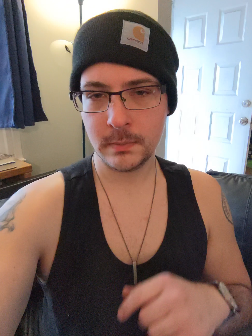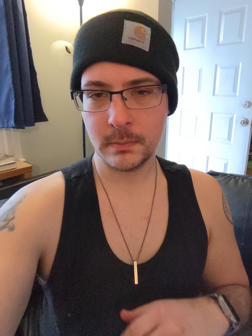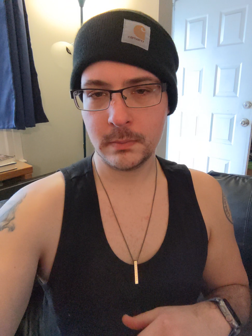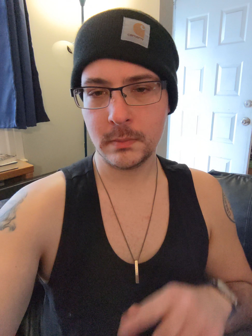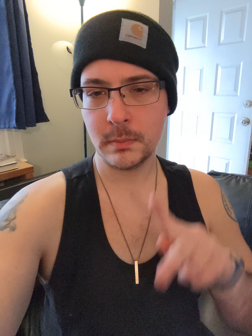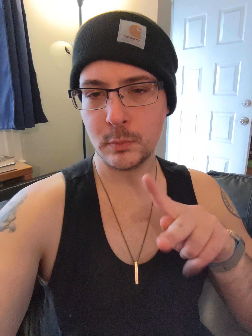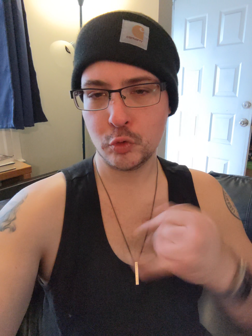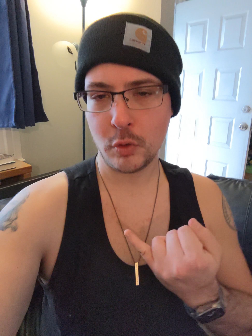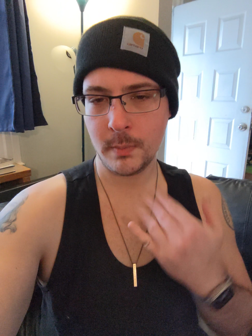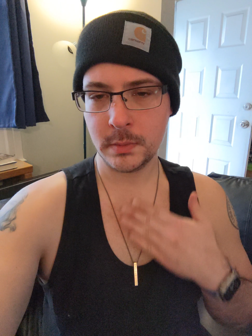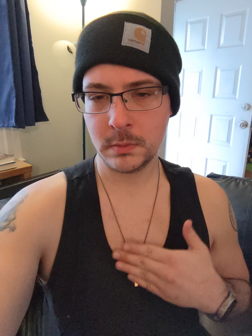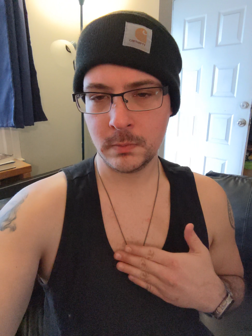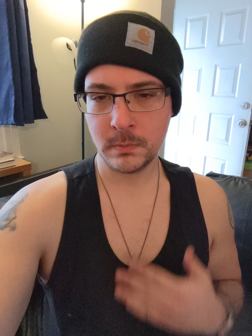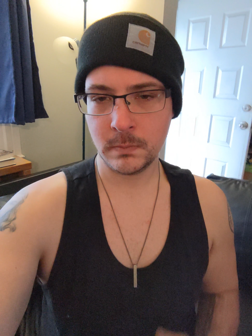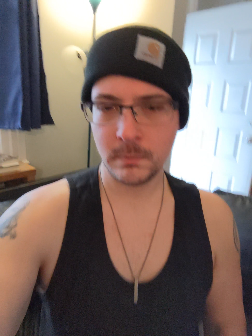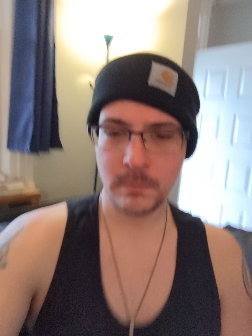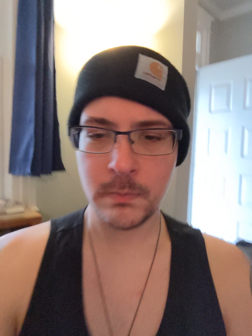pajamas